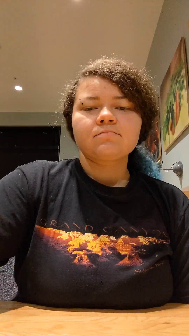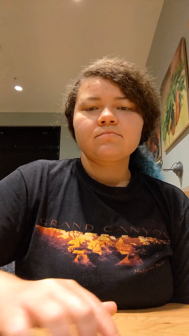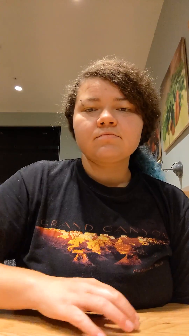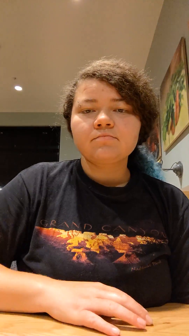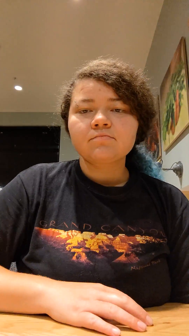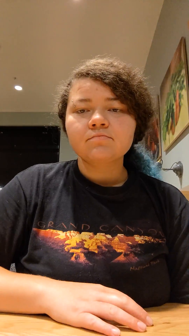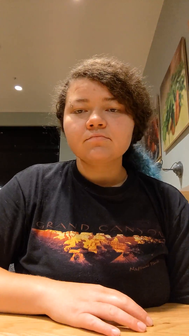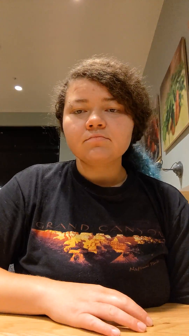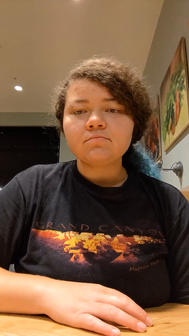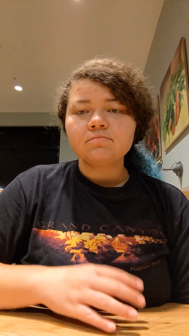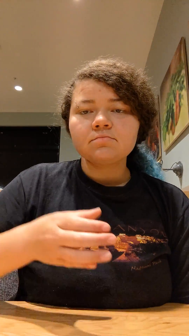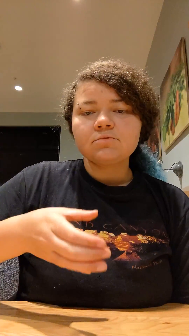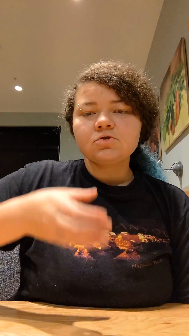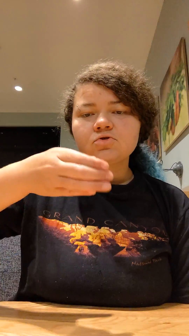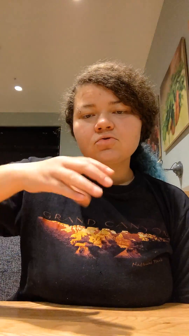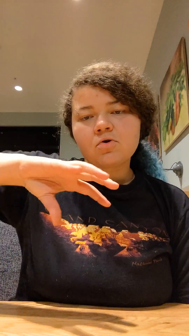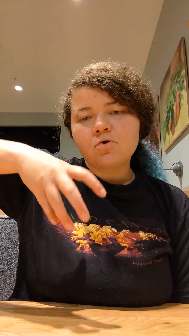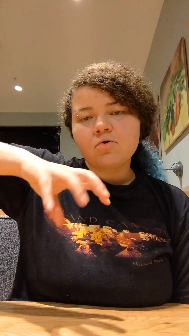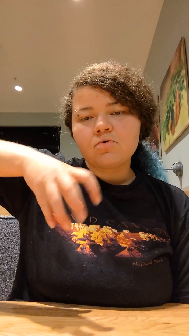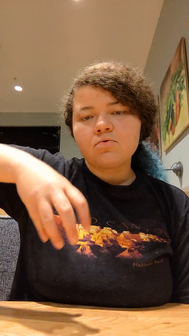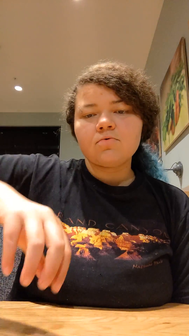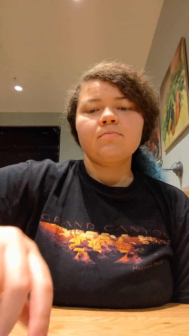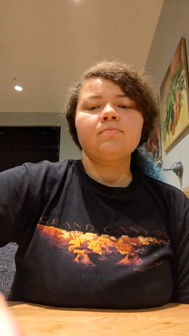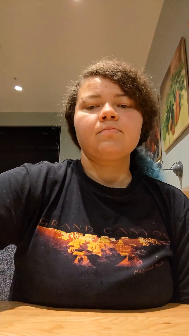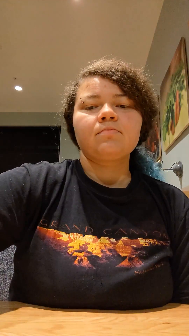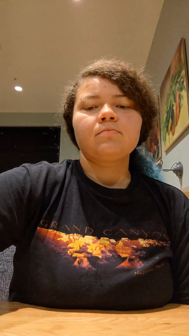jar